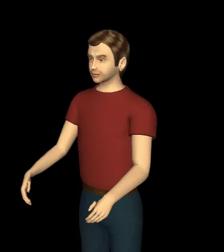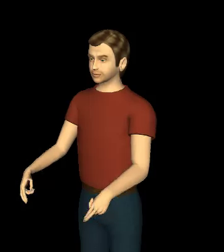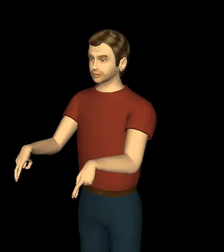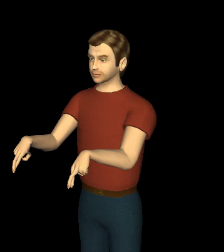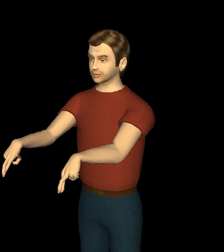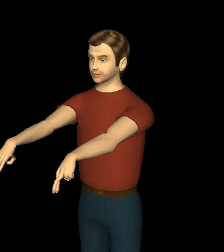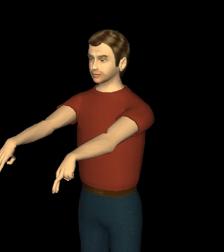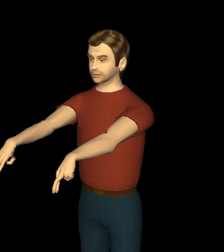طريق